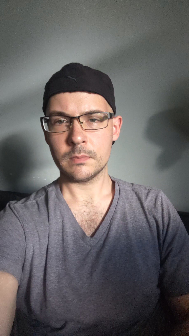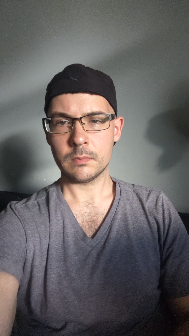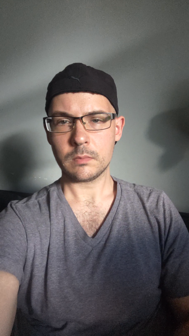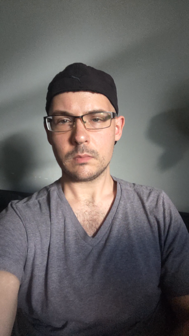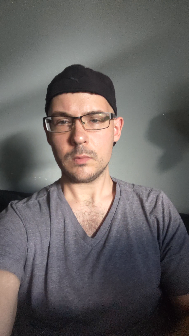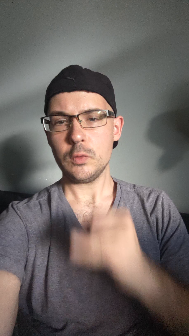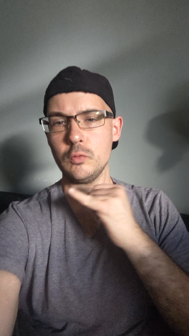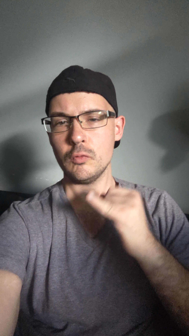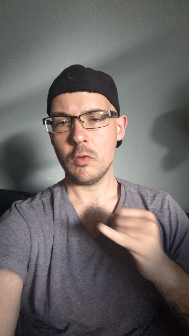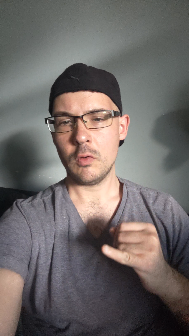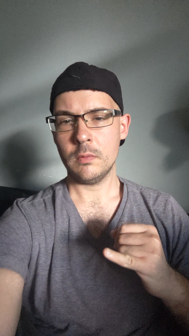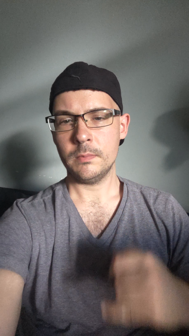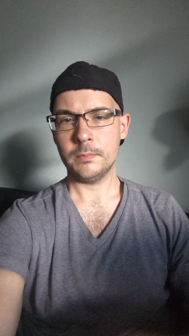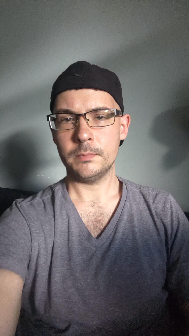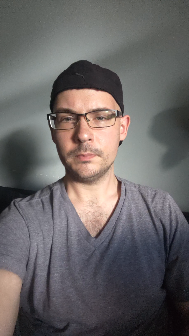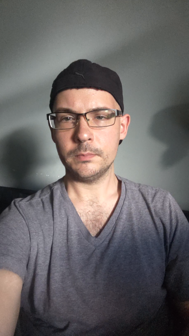draw